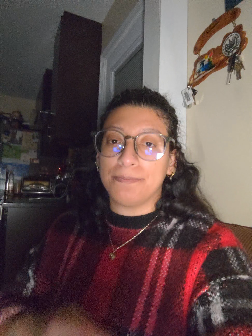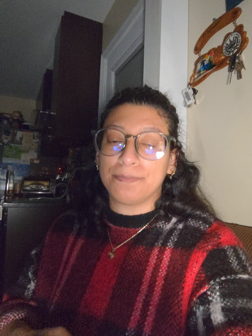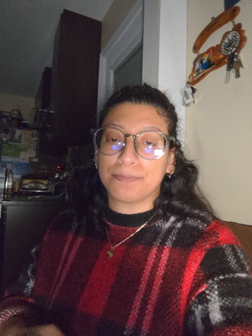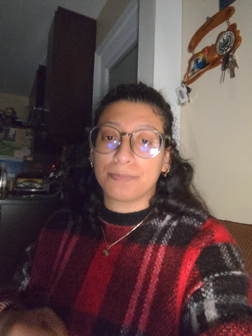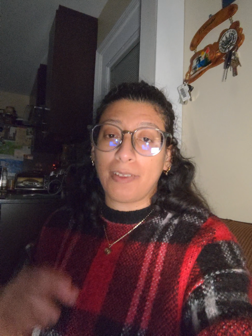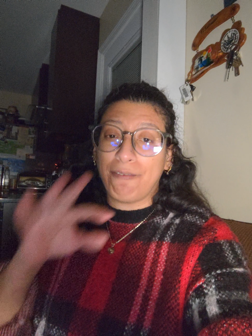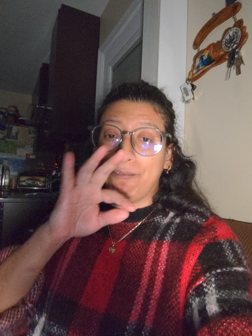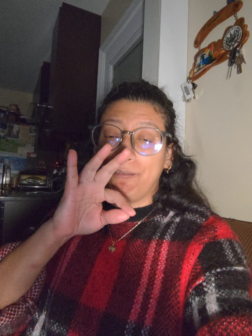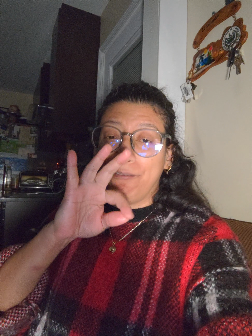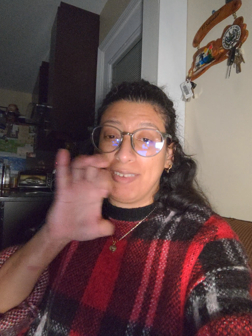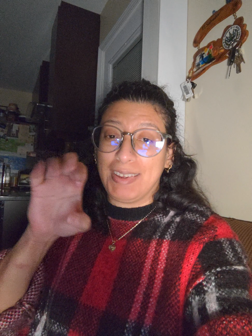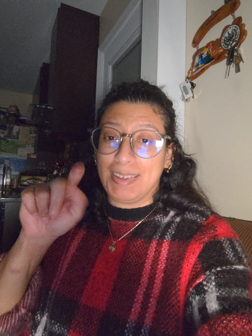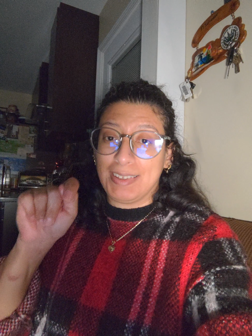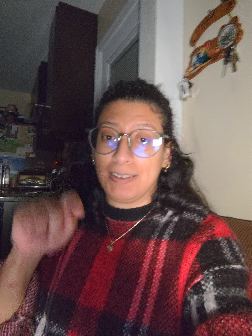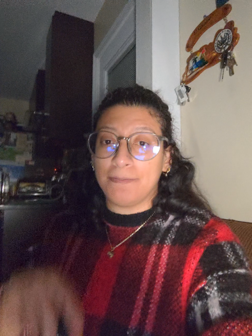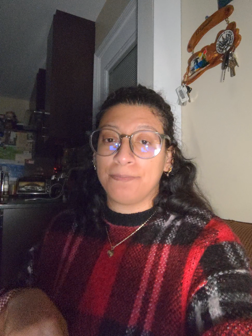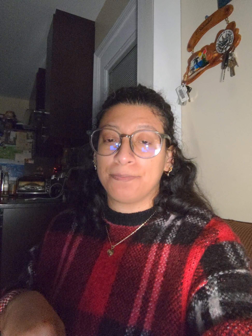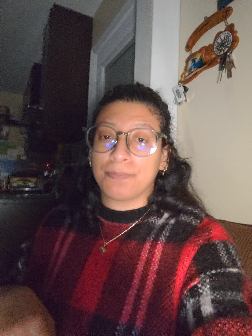feet